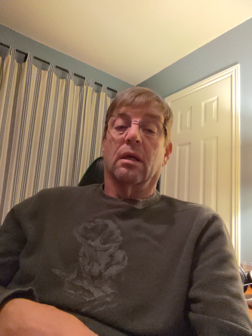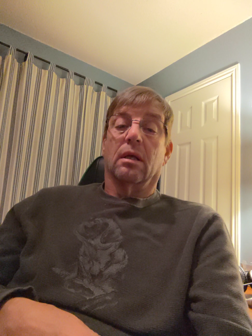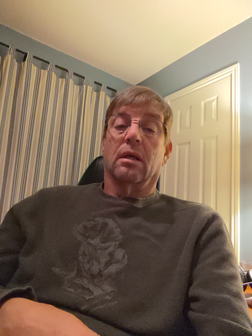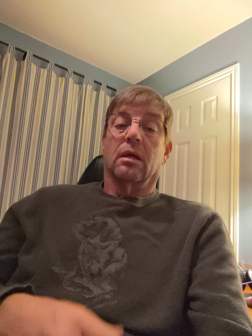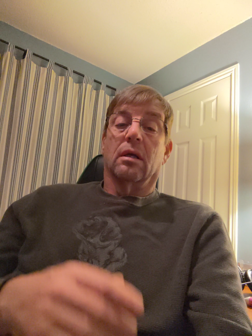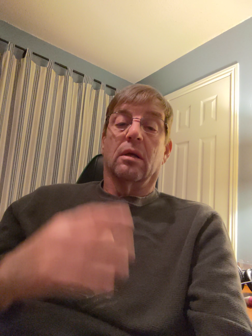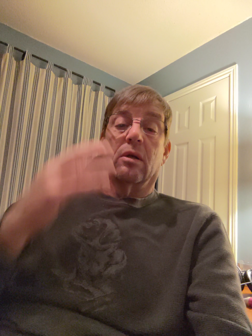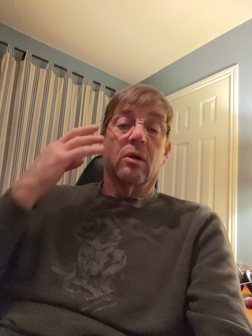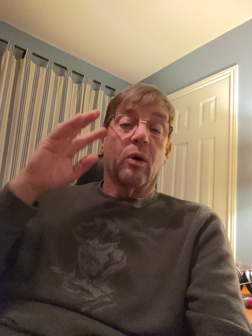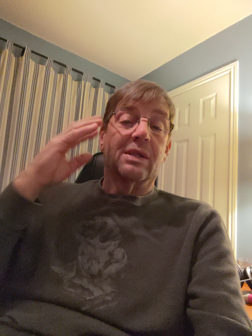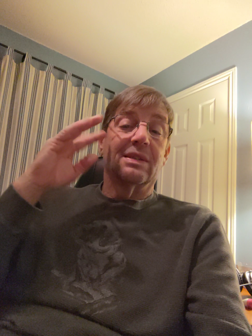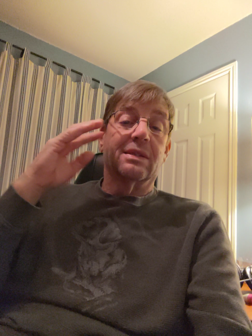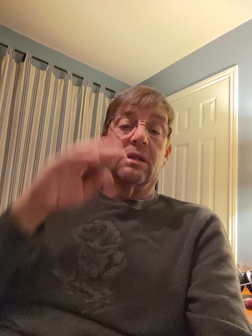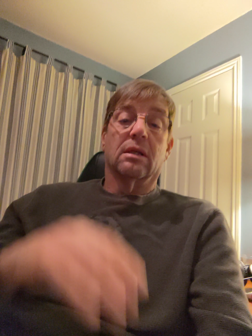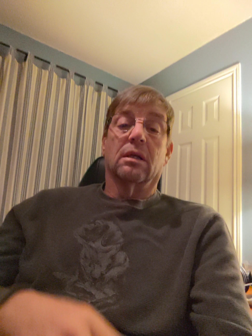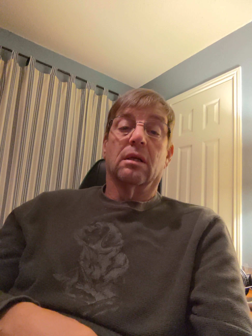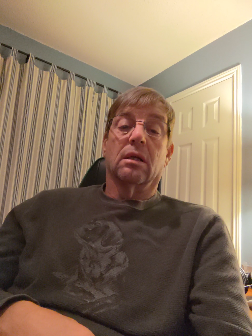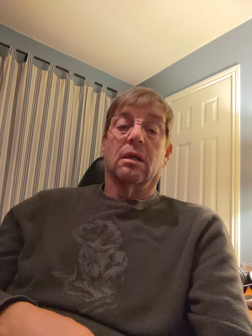noisy